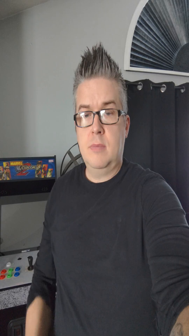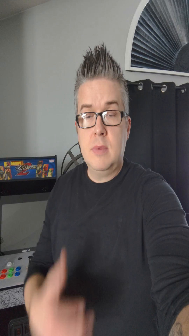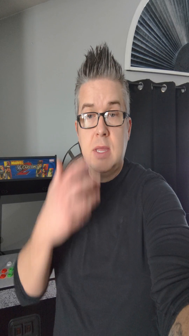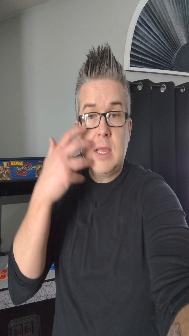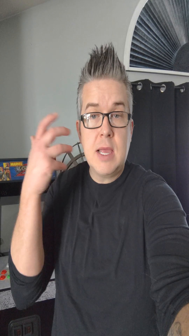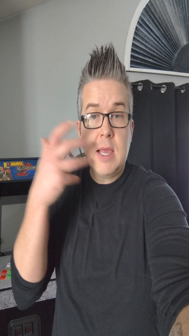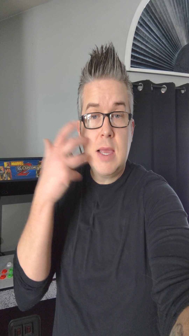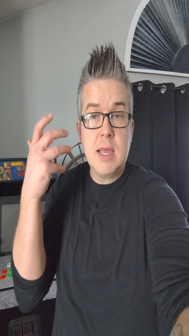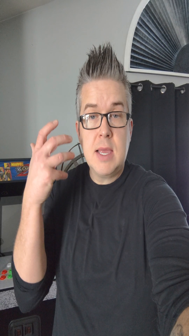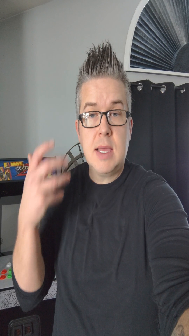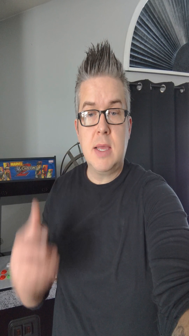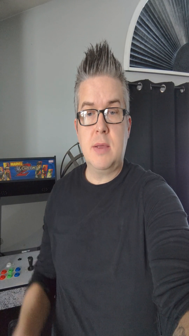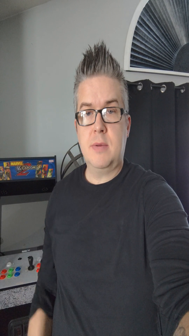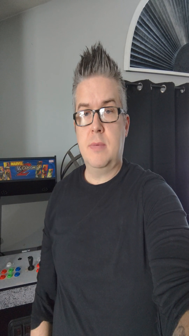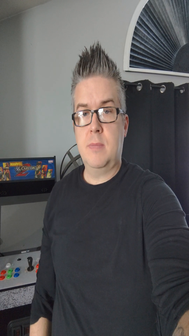tiger